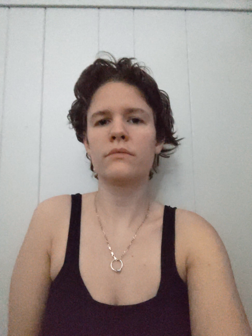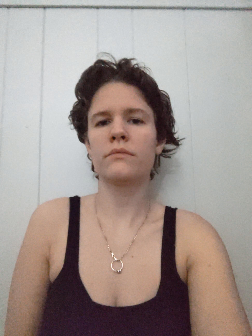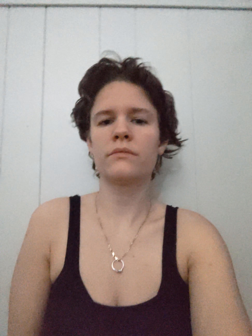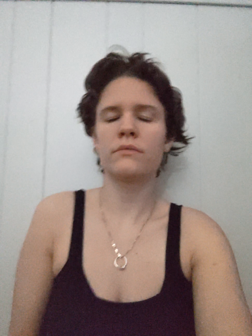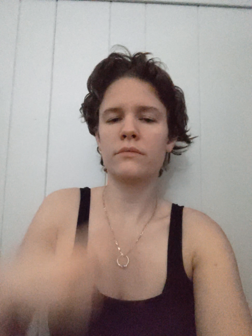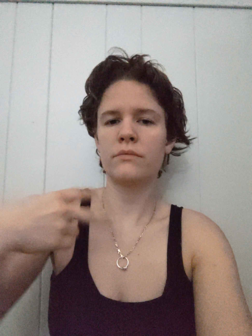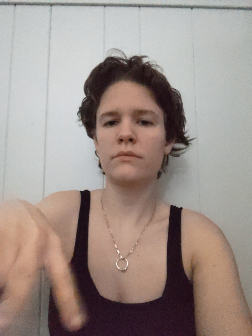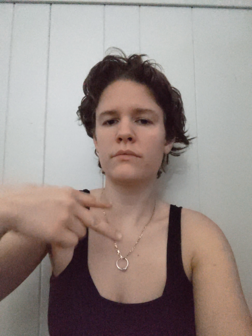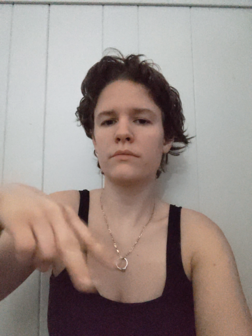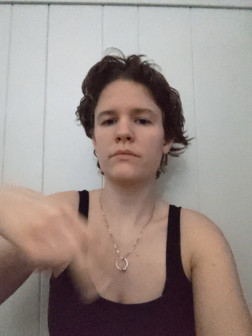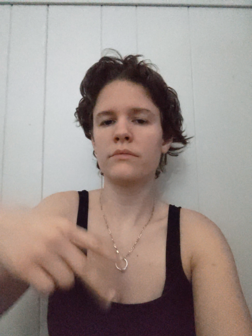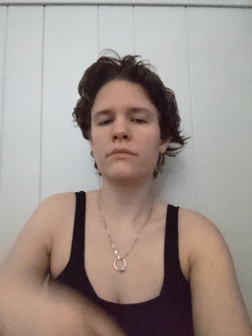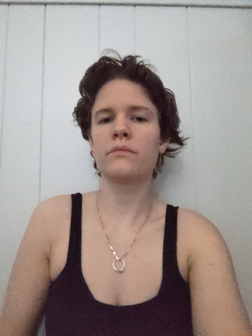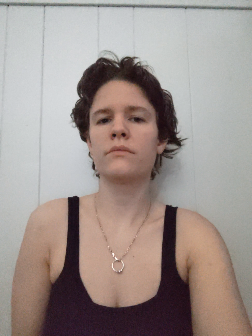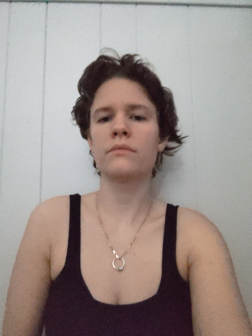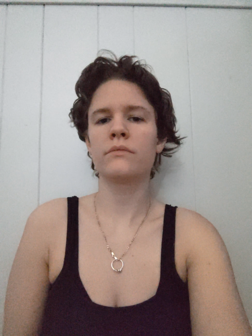dance